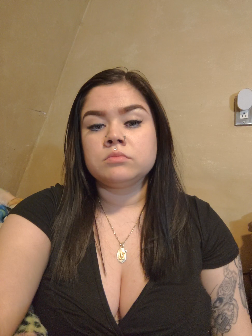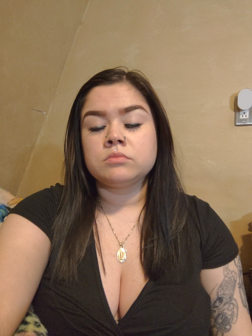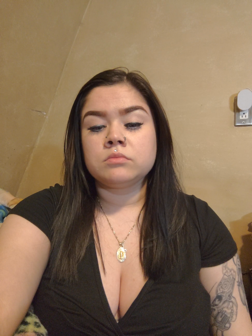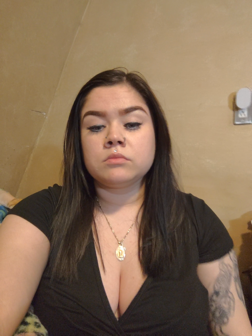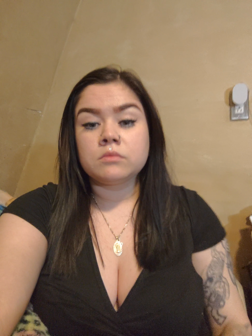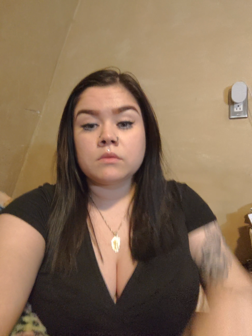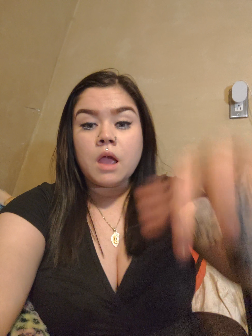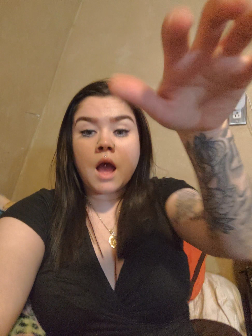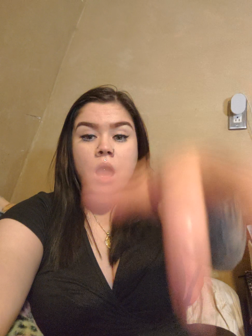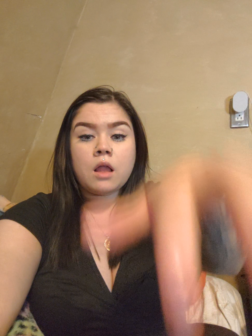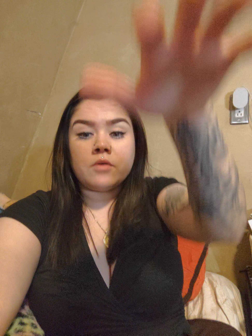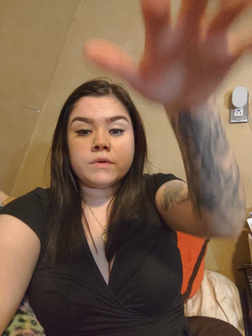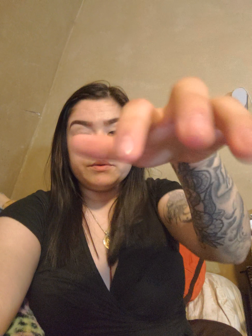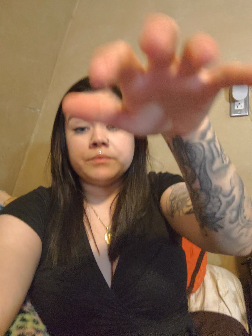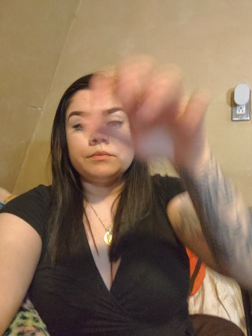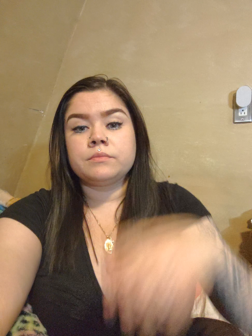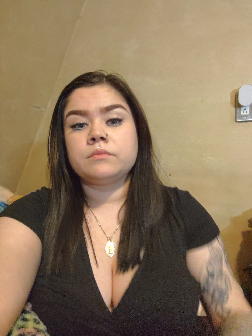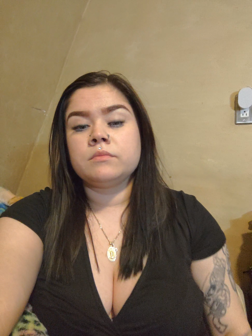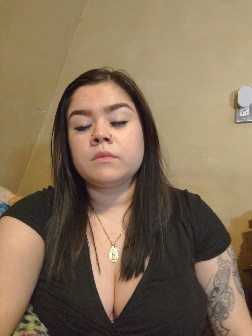alligator